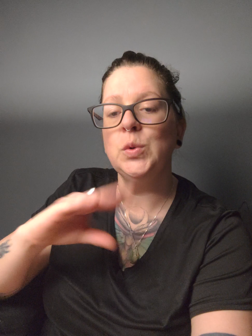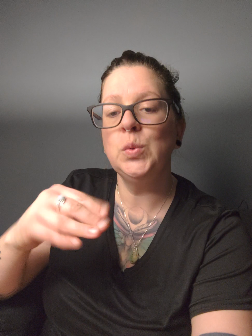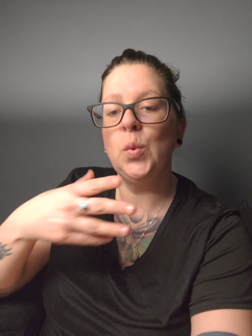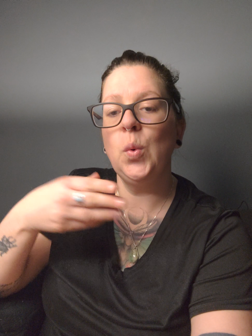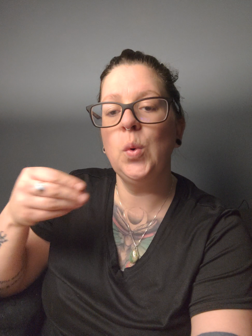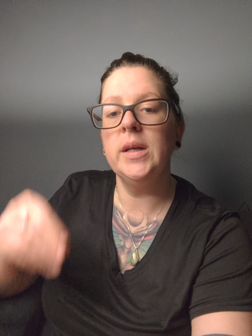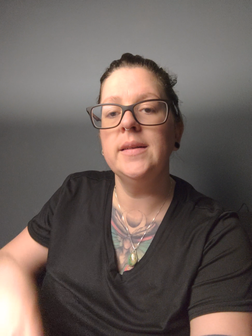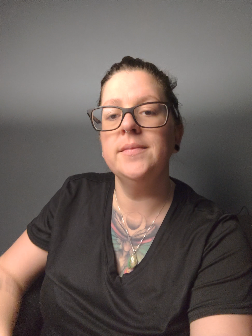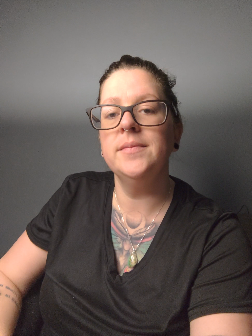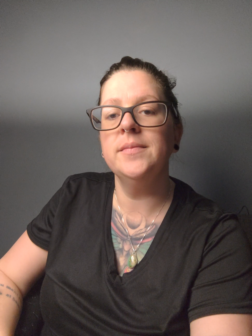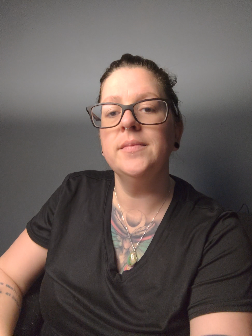story